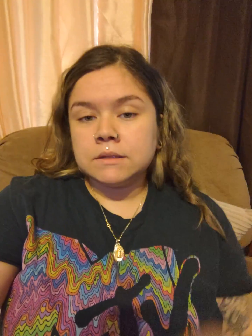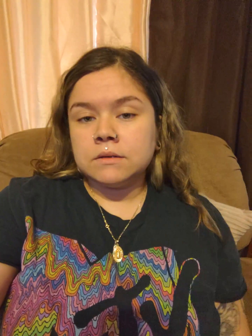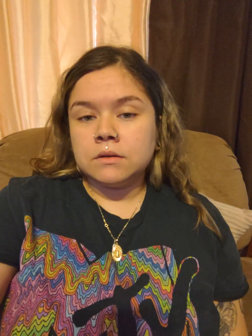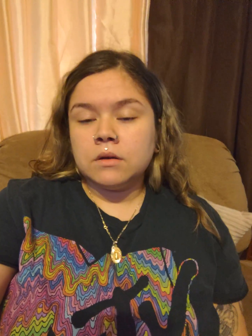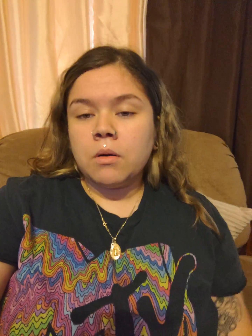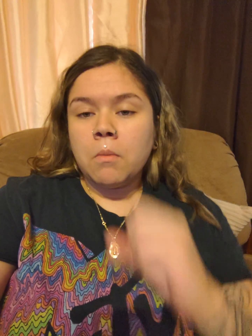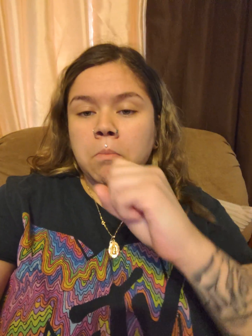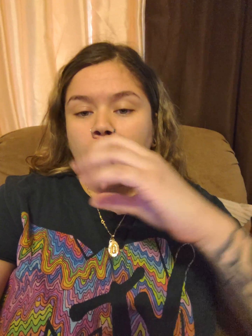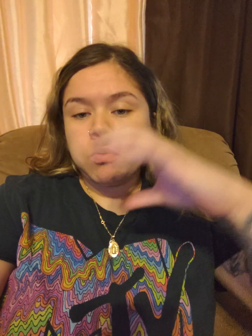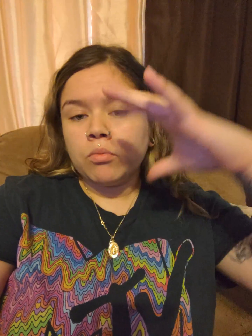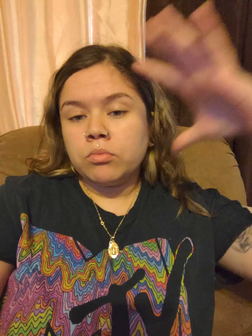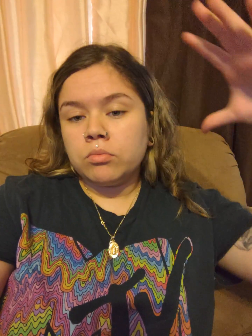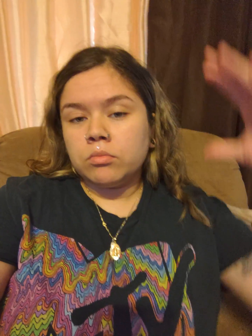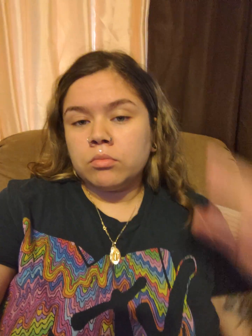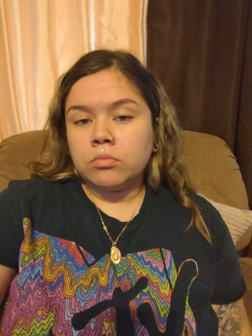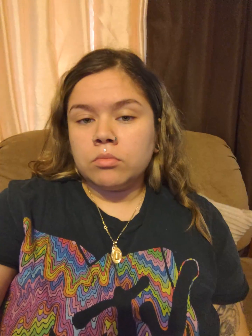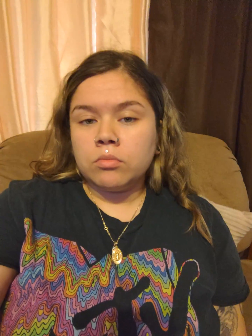bubbles